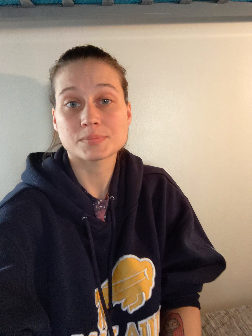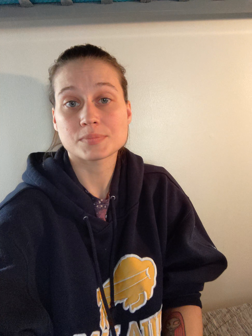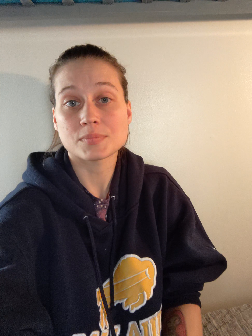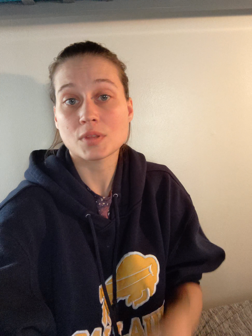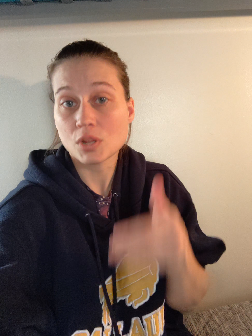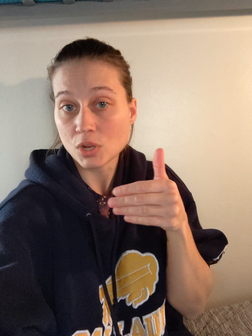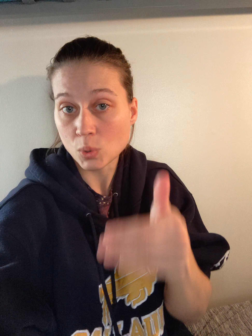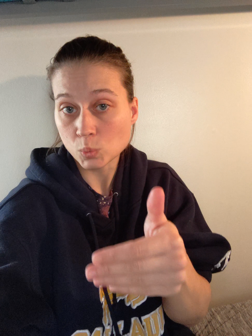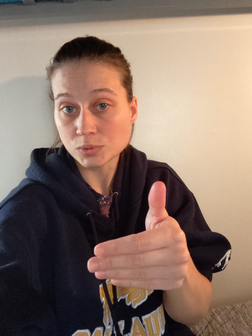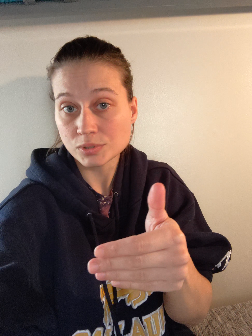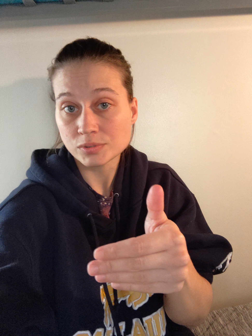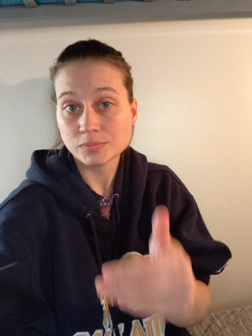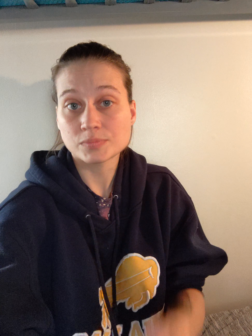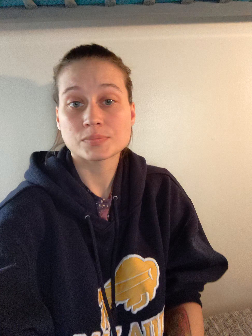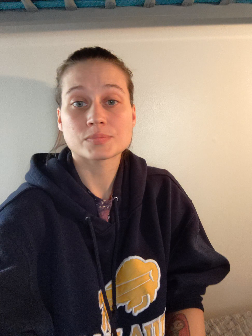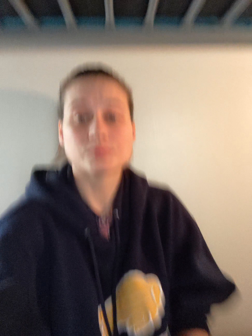close